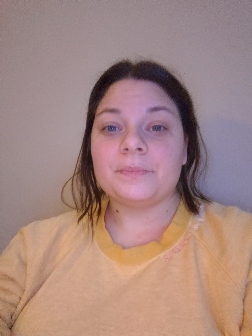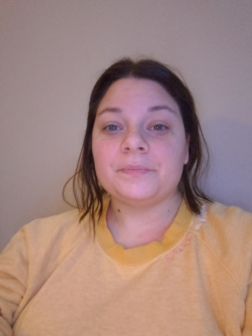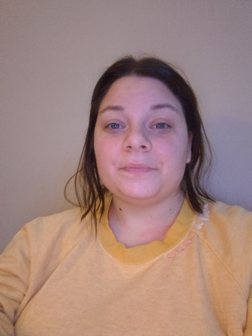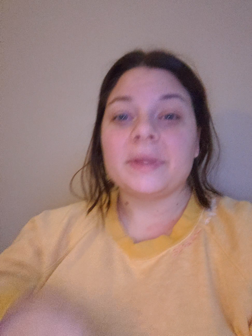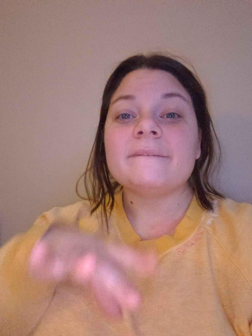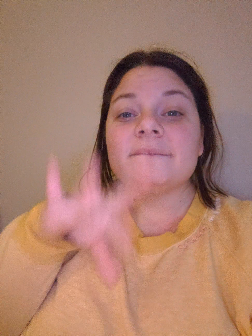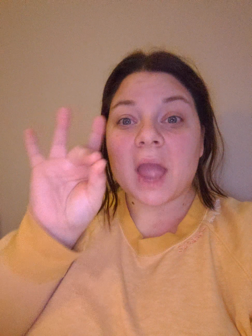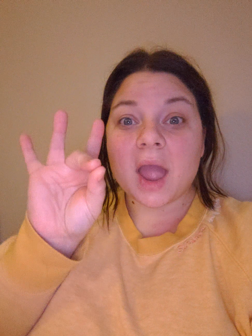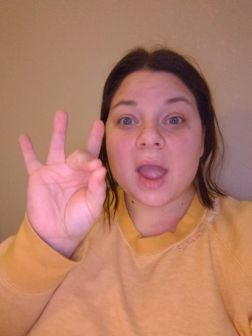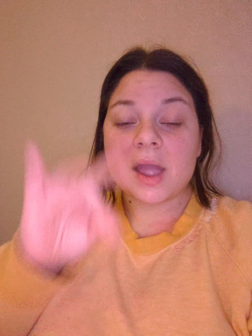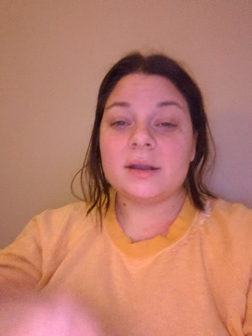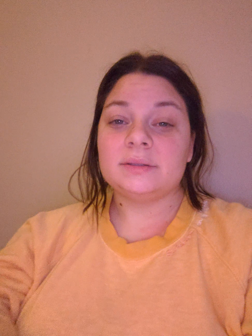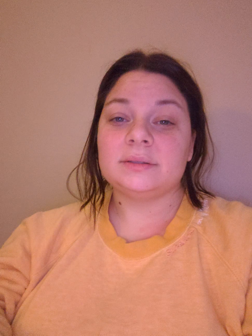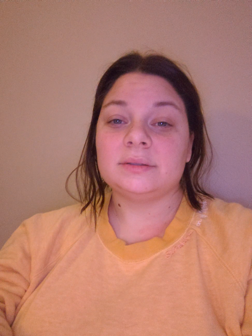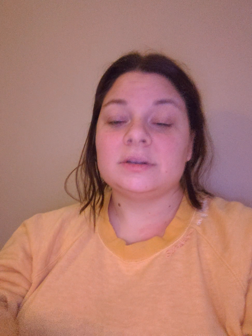find